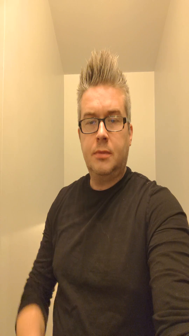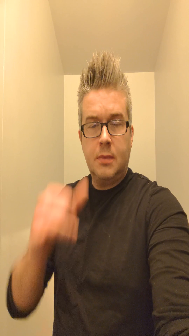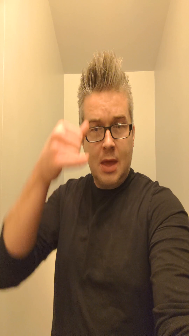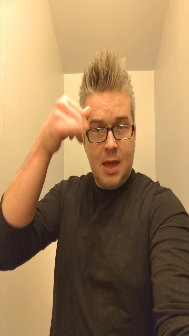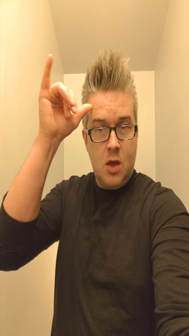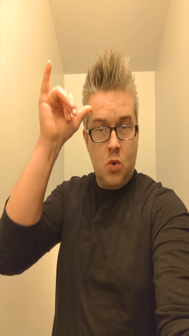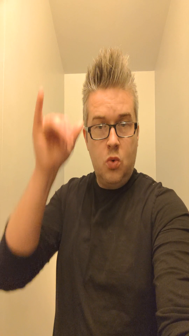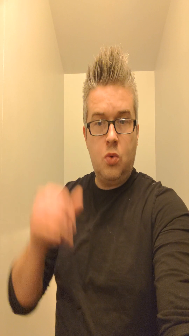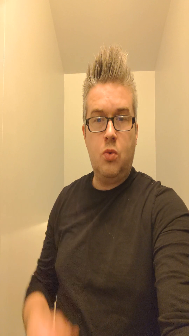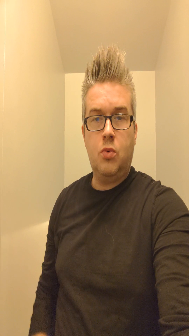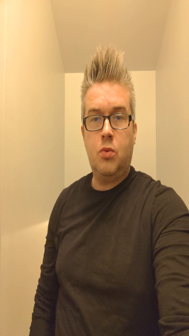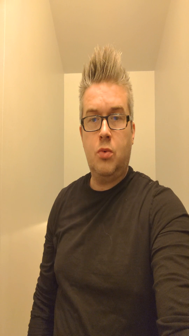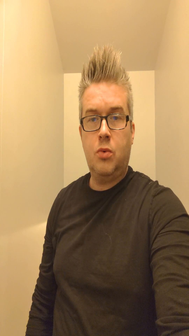cow